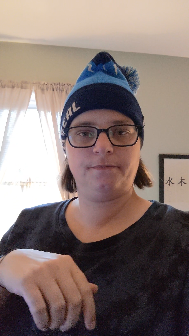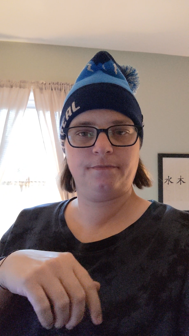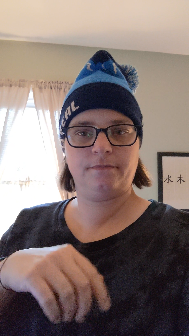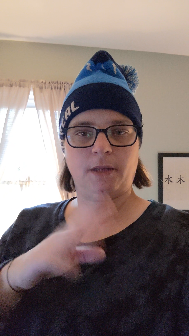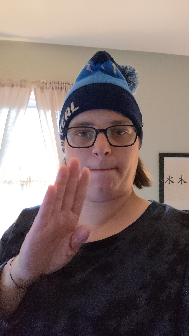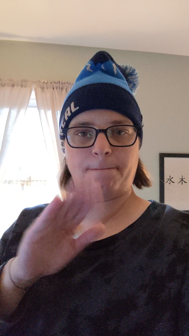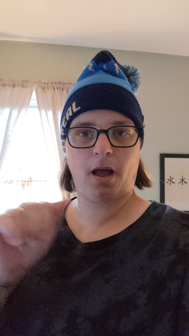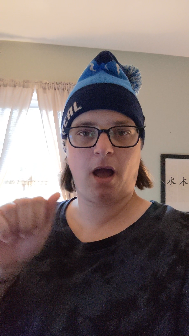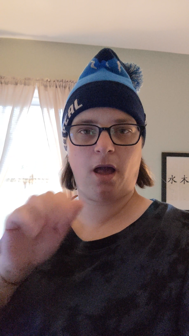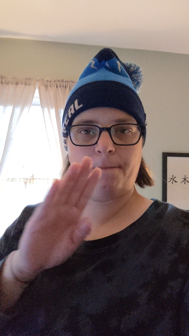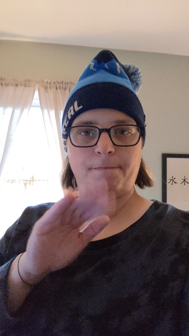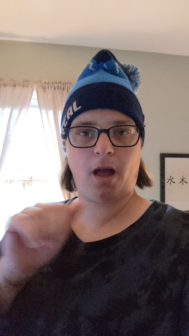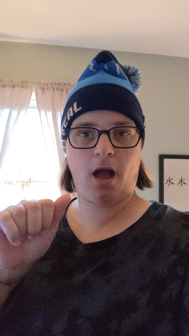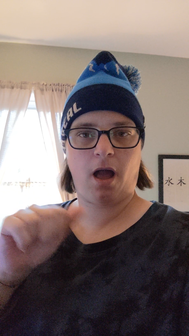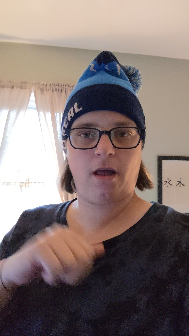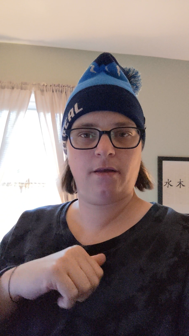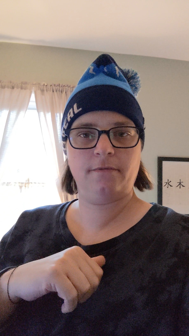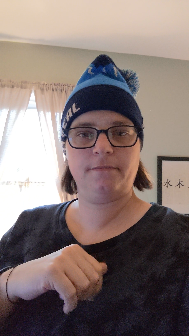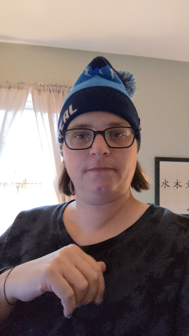baa baa